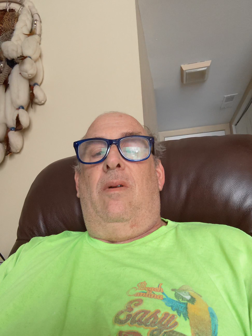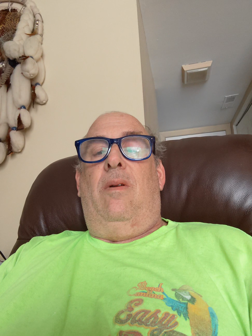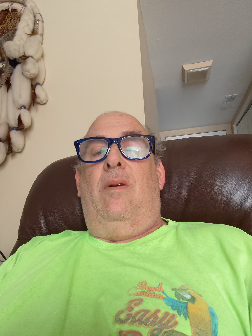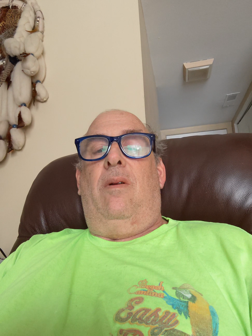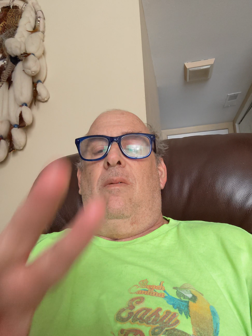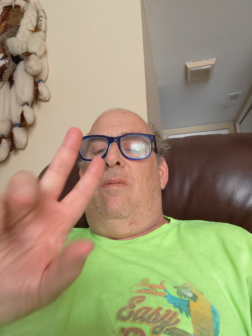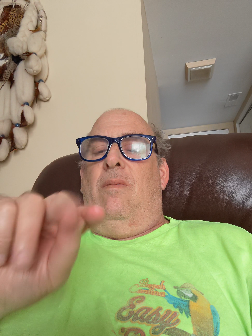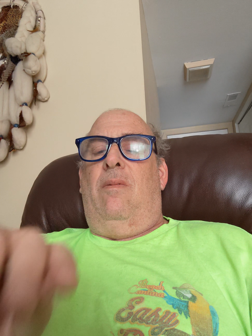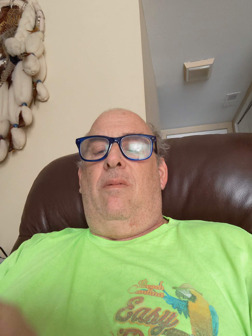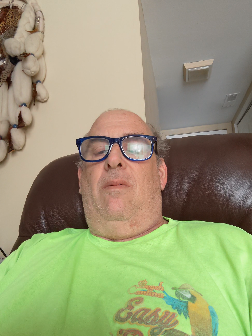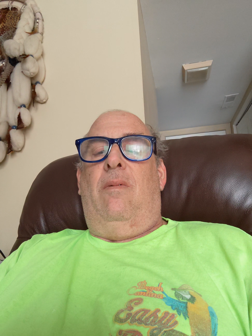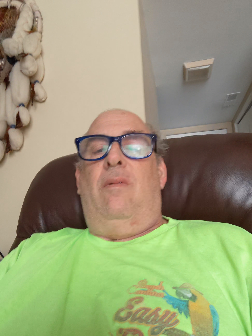no